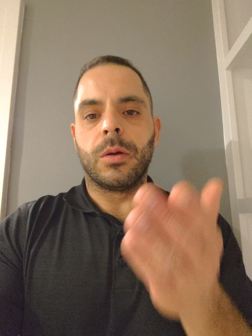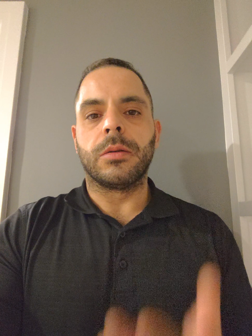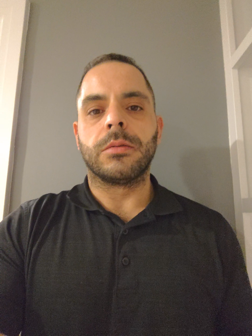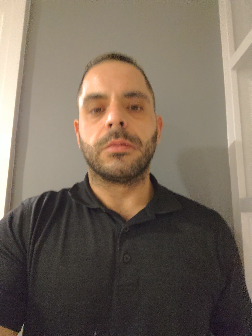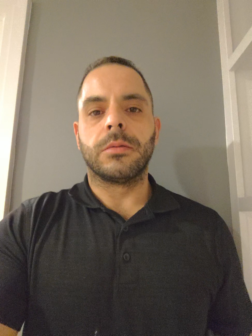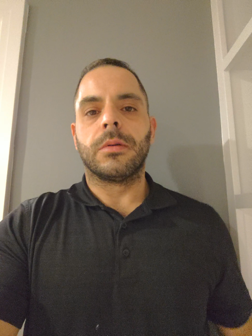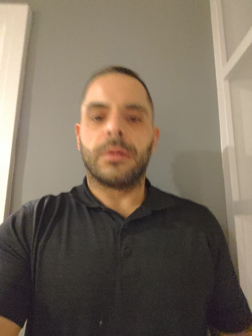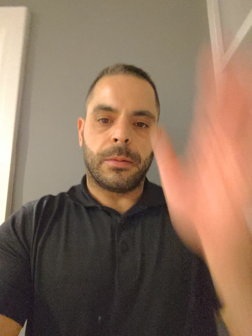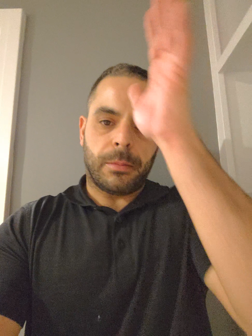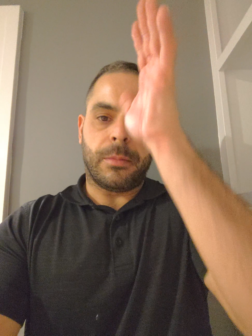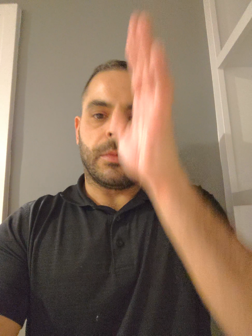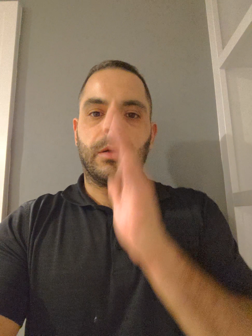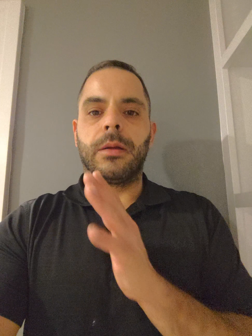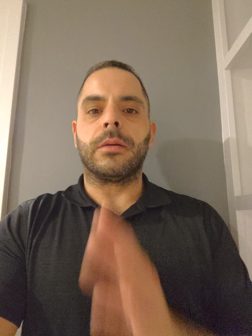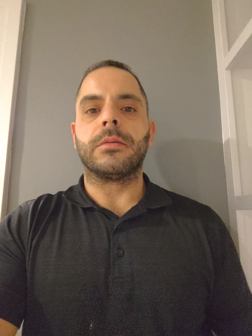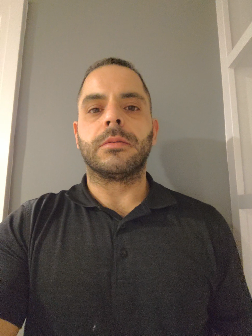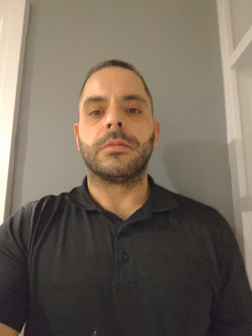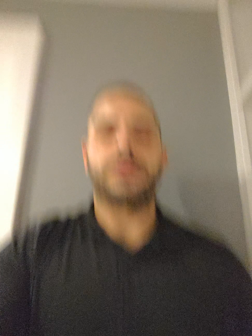man